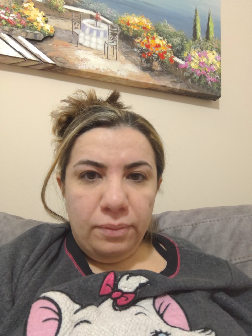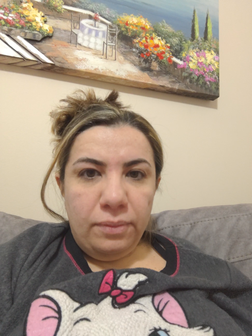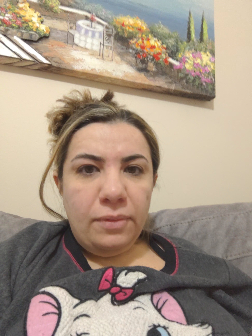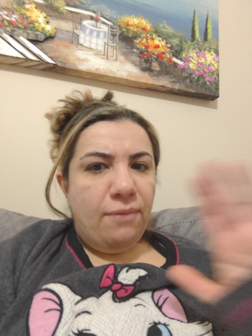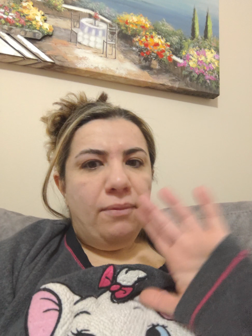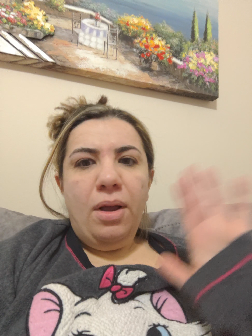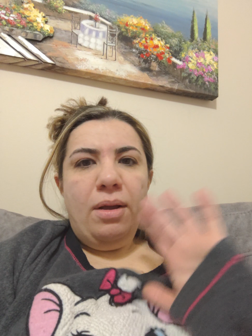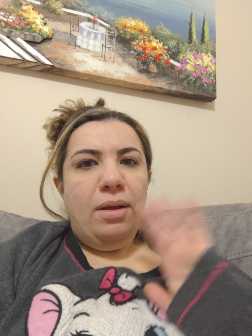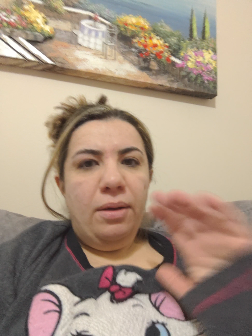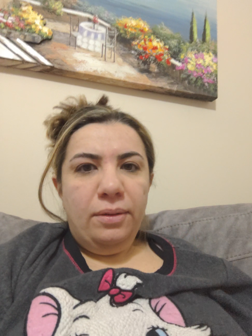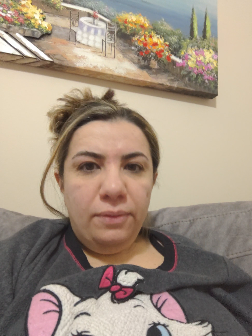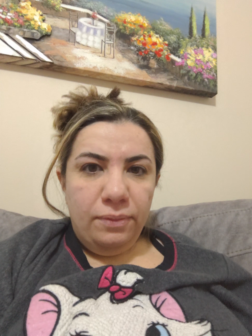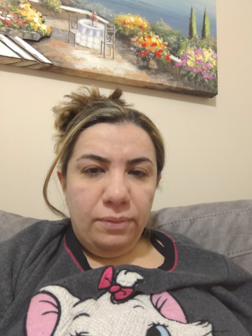fine